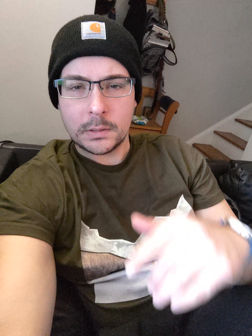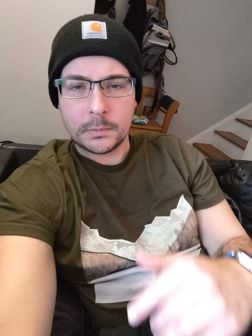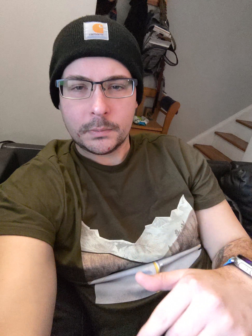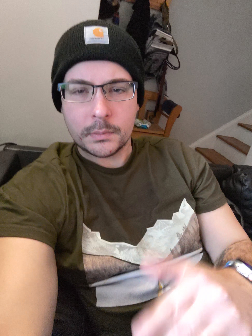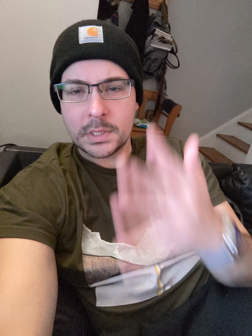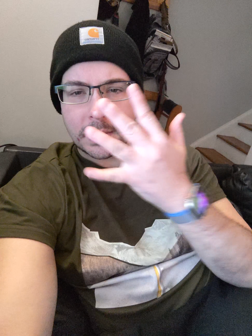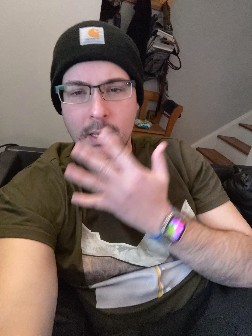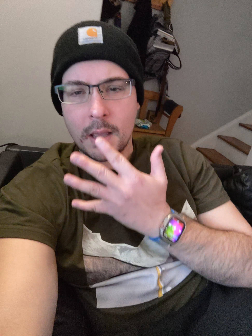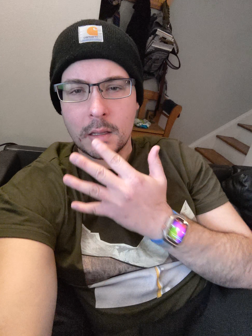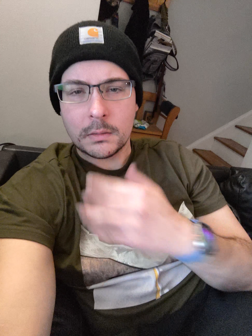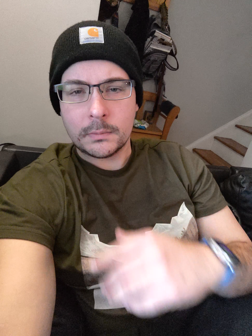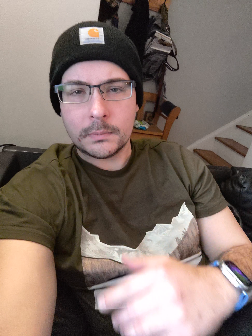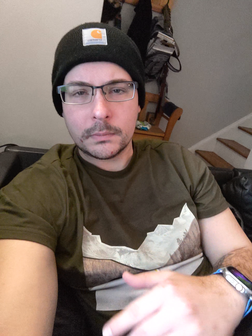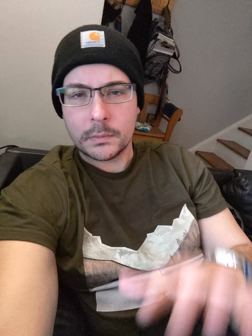sad